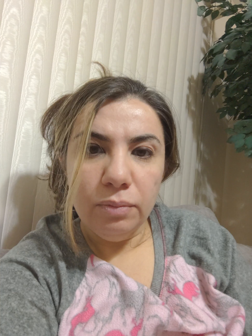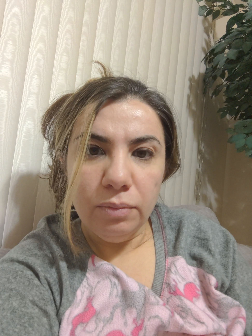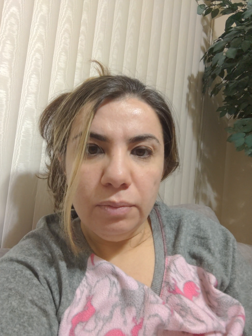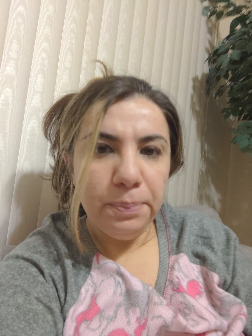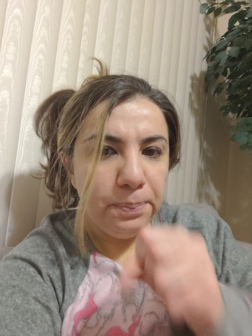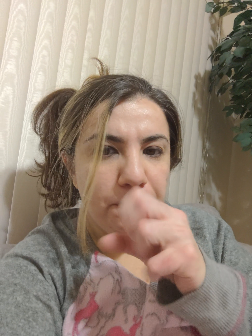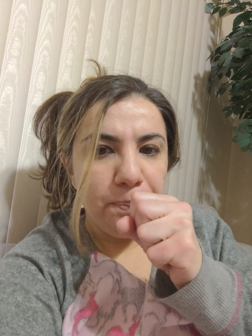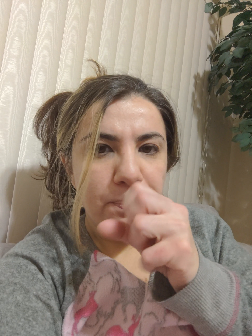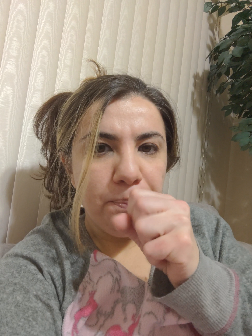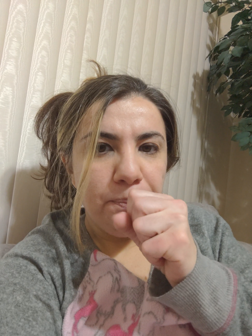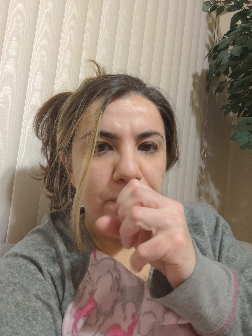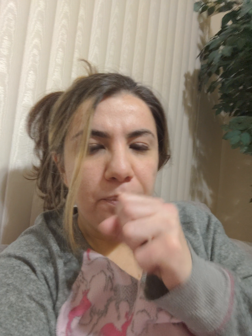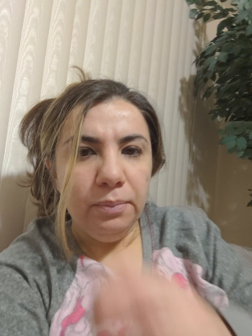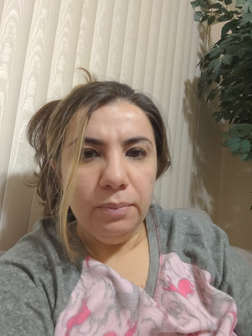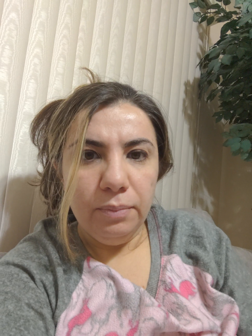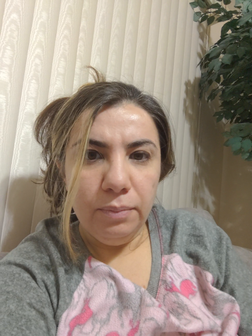orange